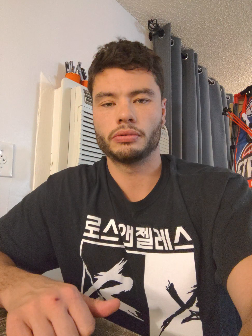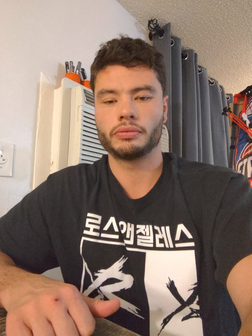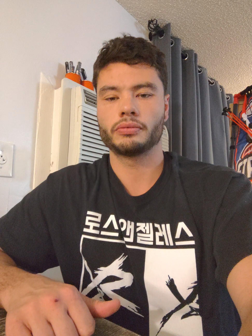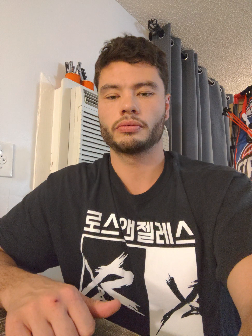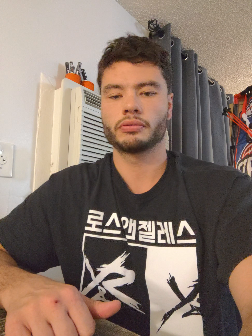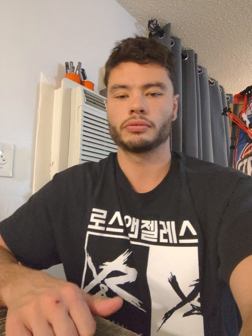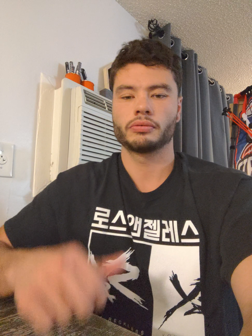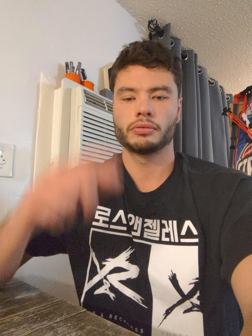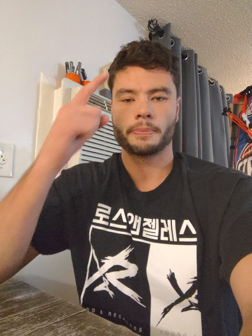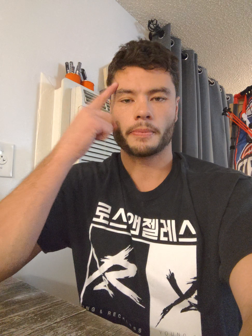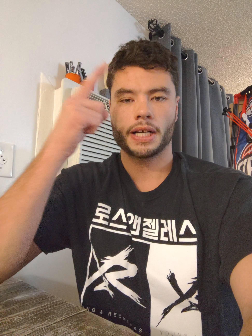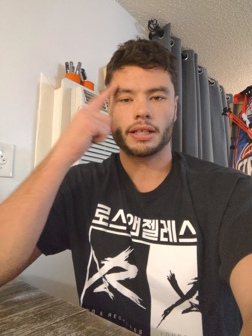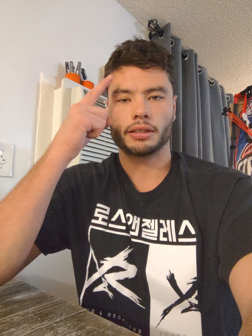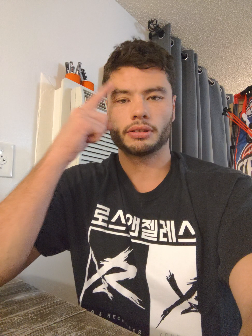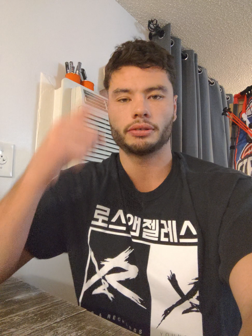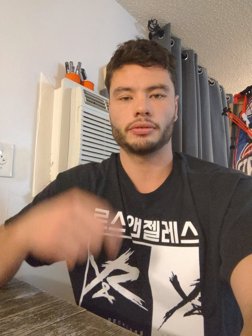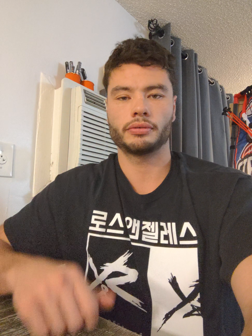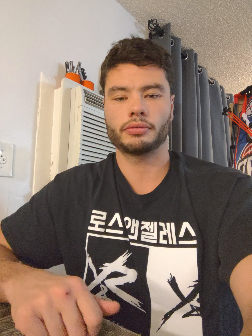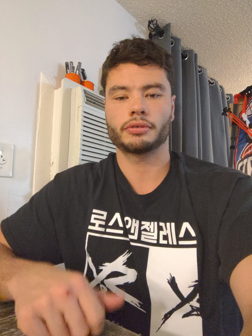penny